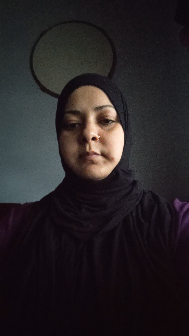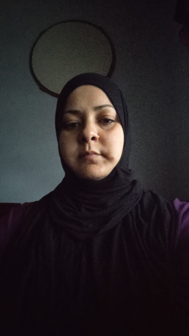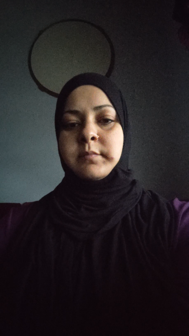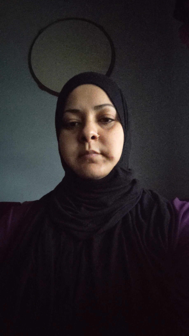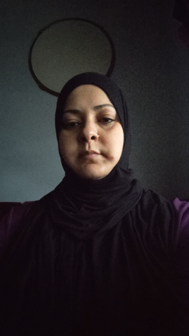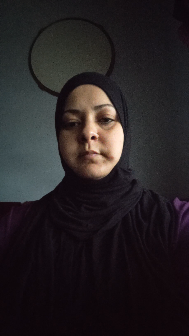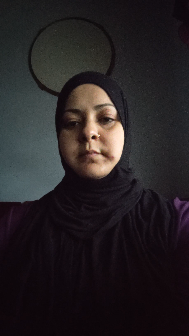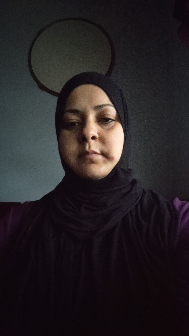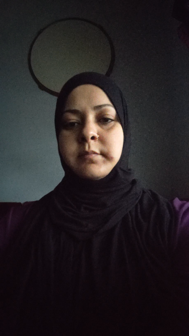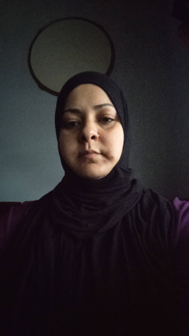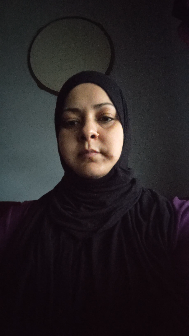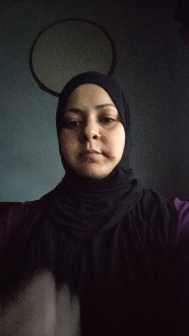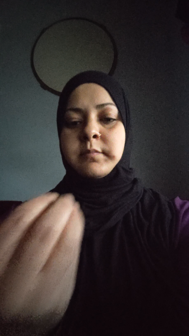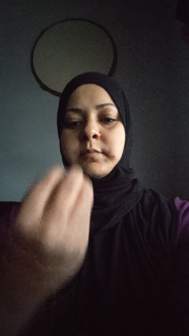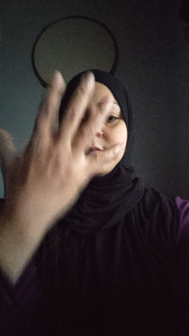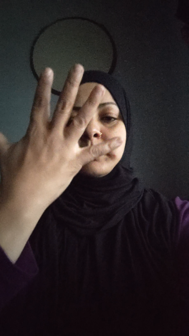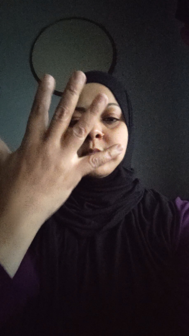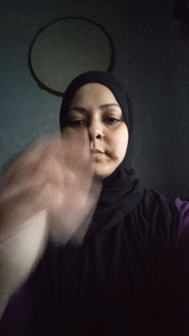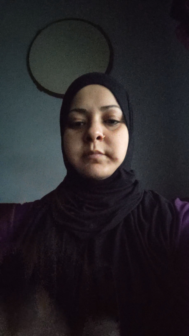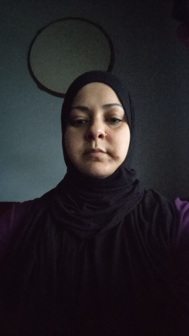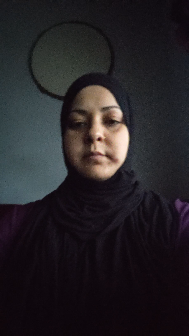plants